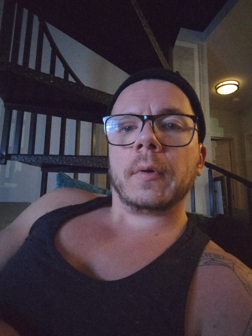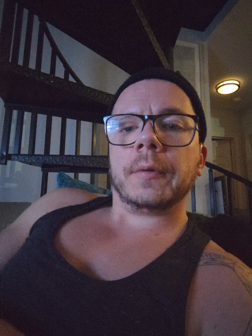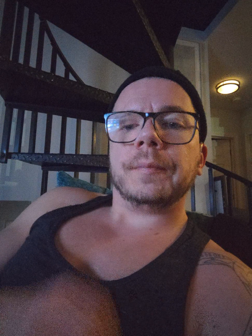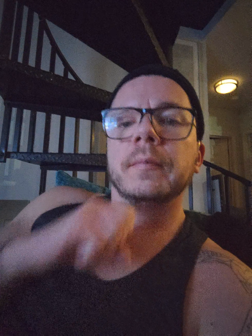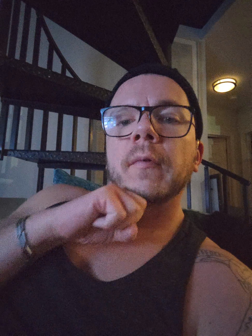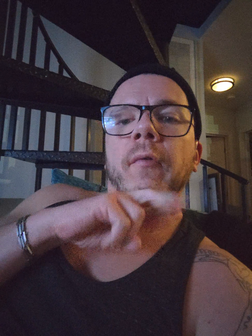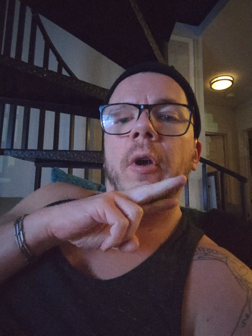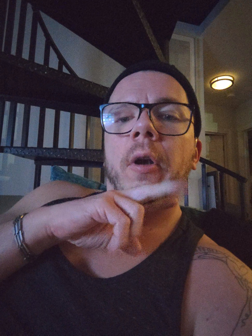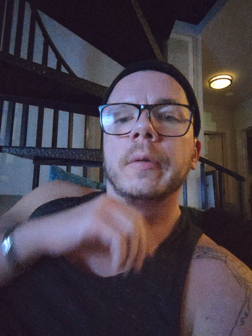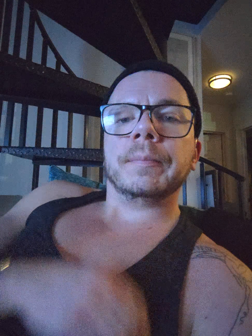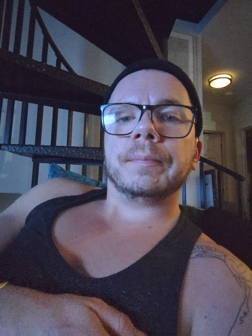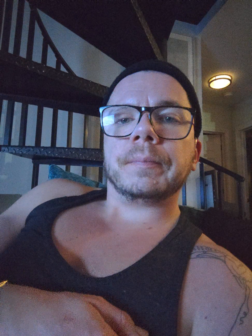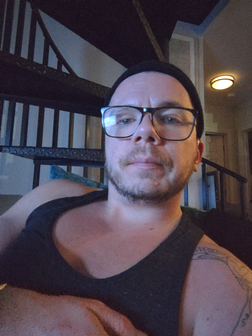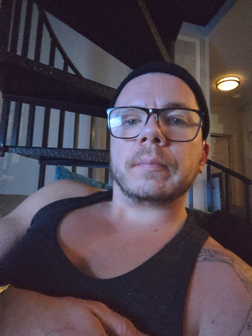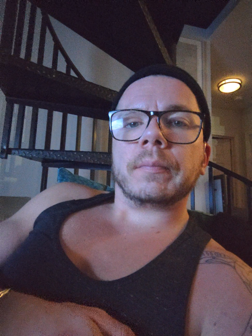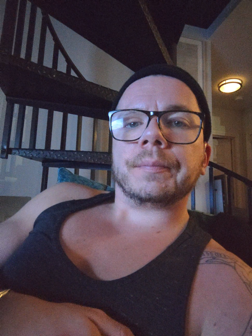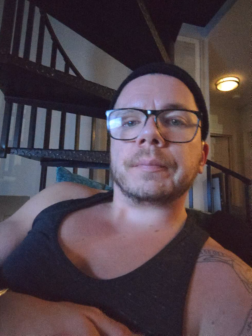frog